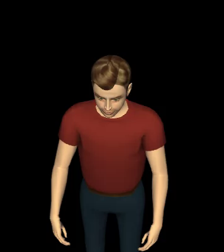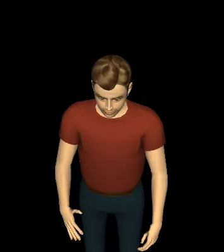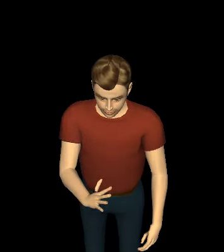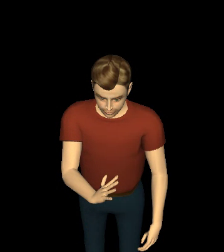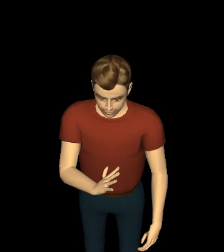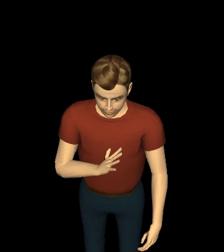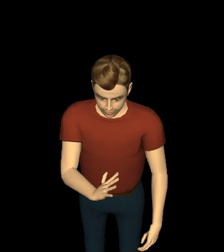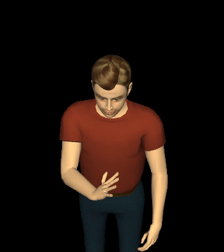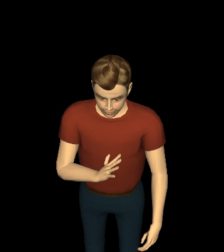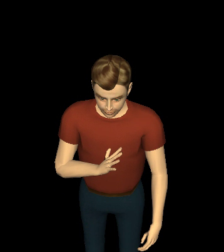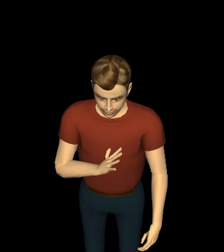يمتلك